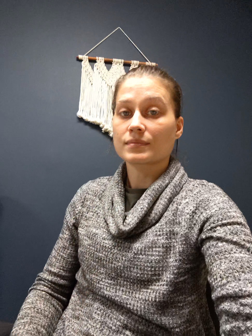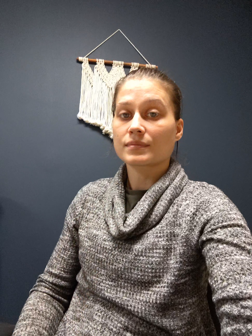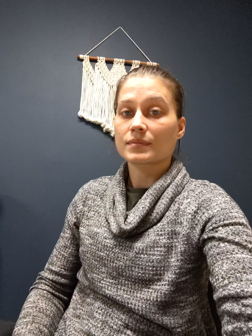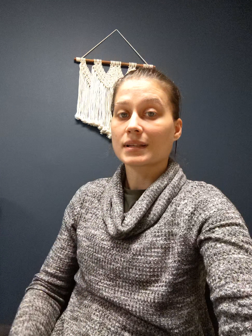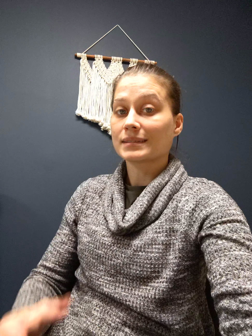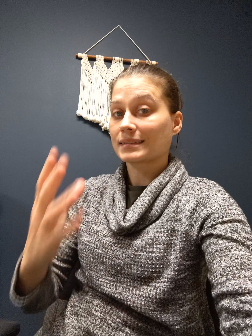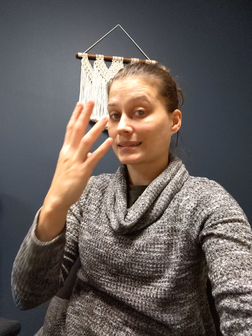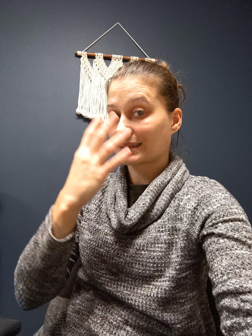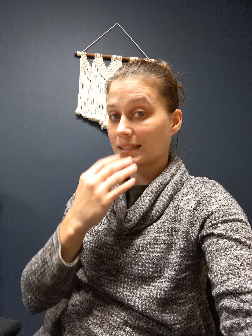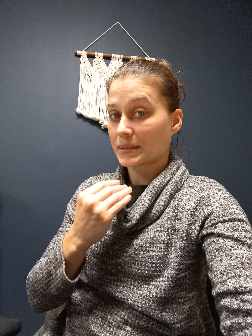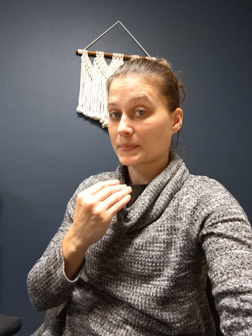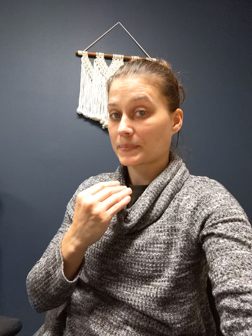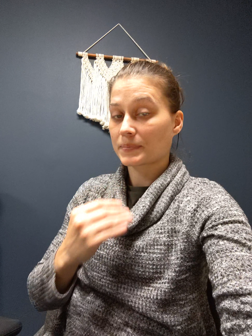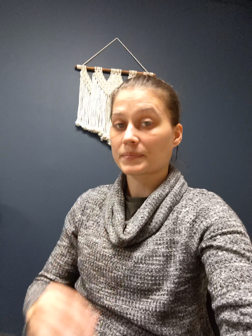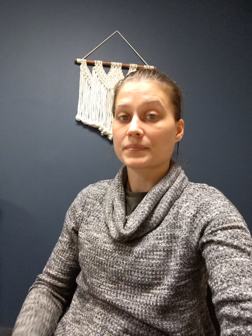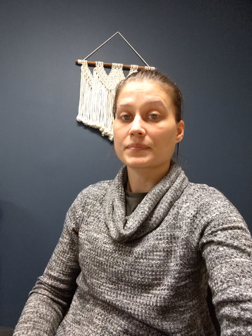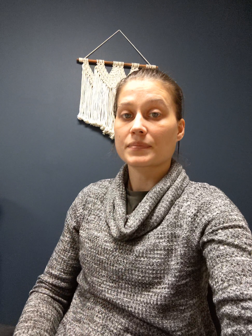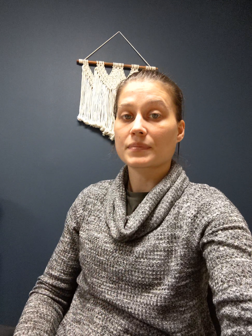sleep